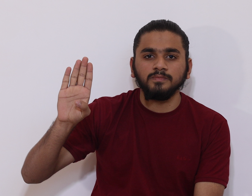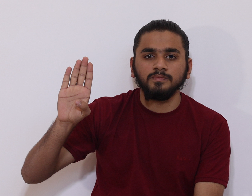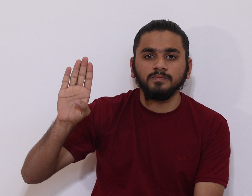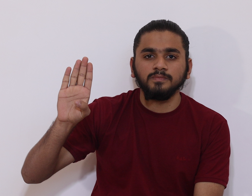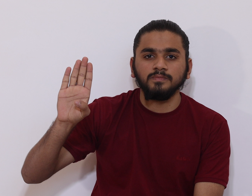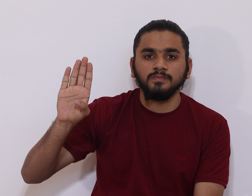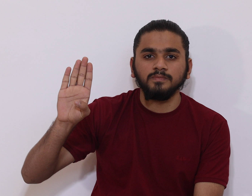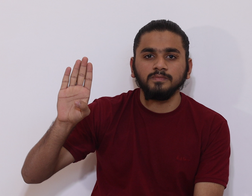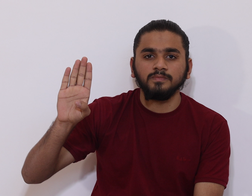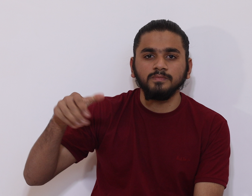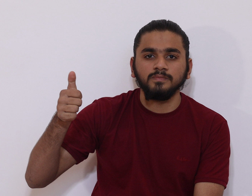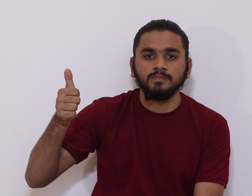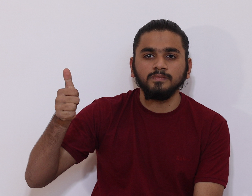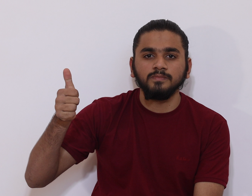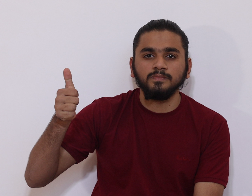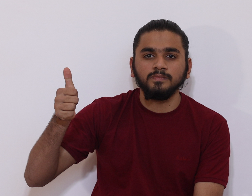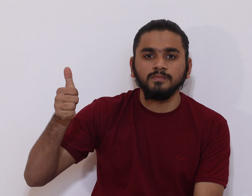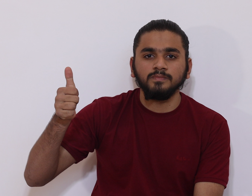best